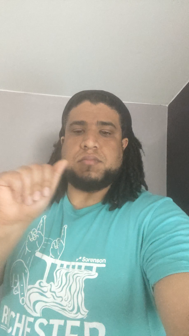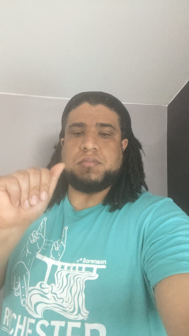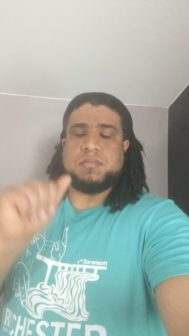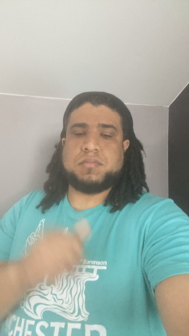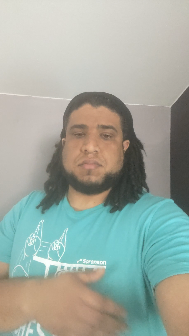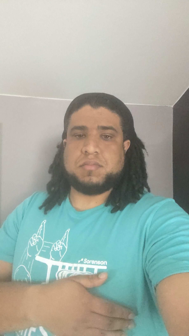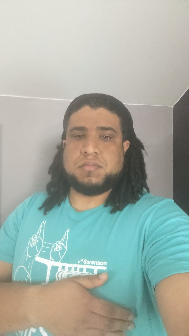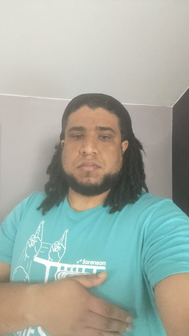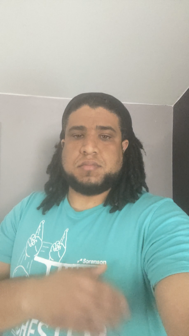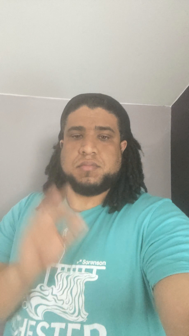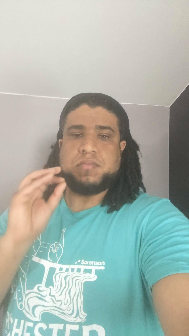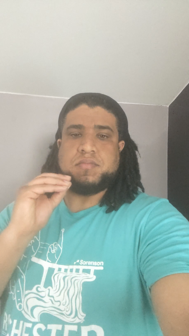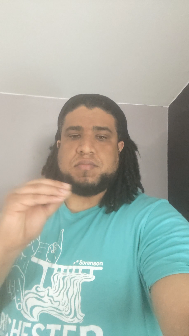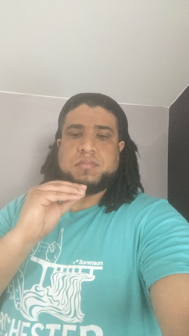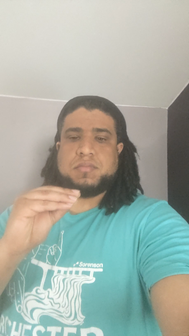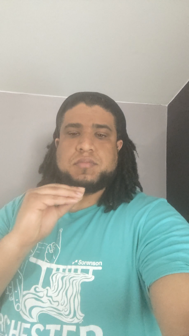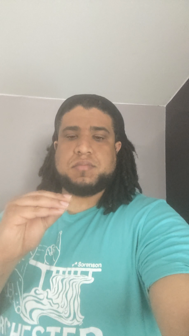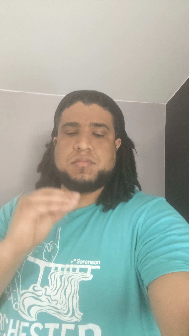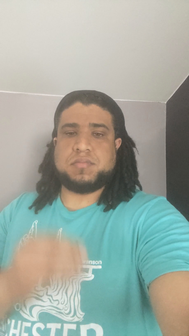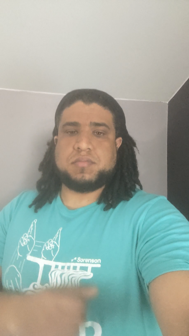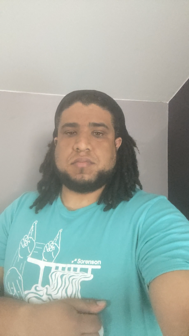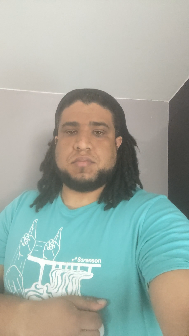fix